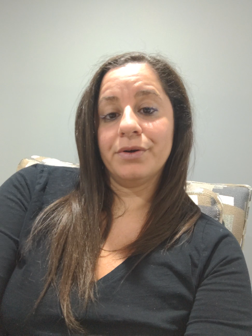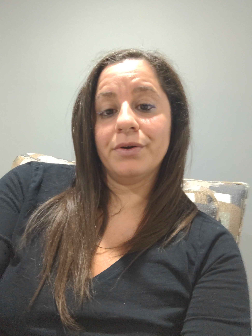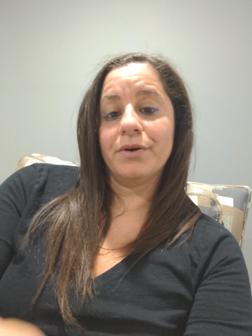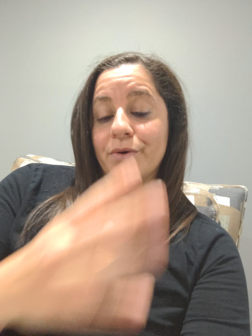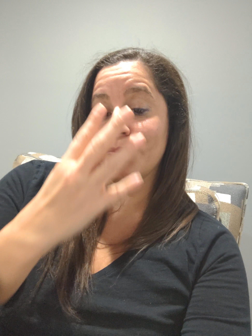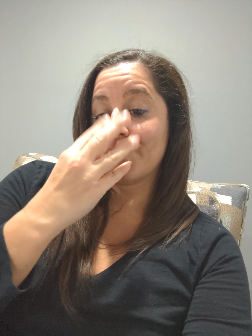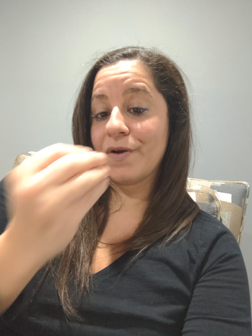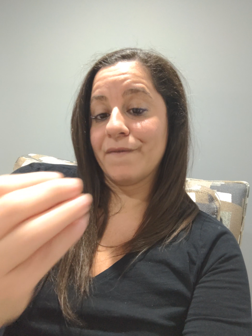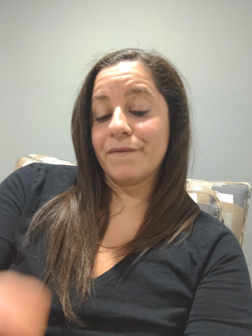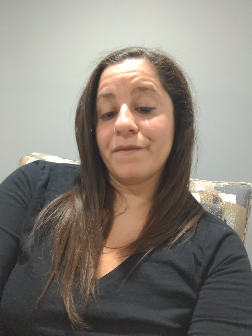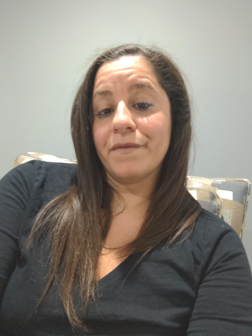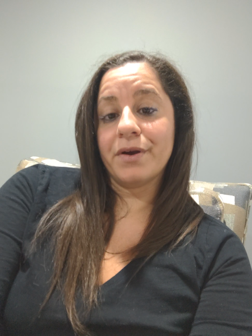wolf